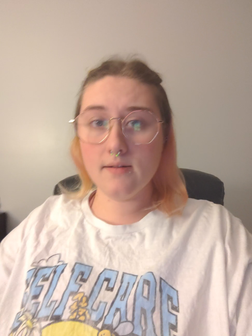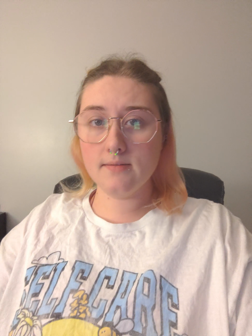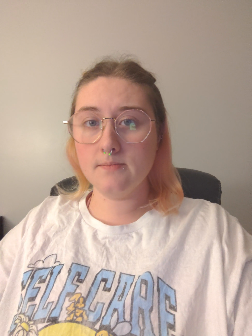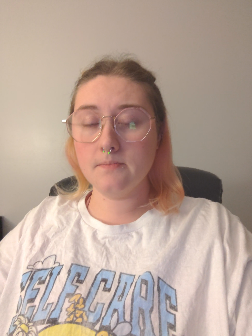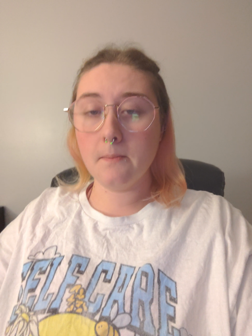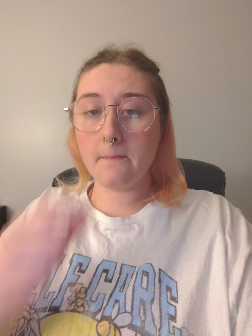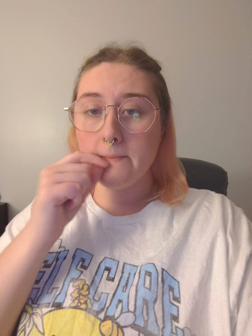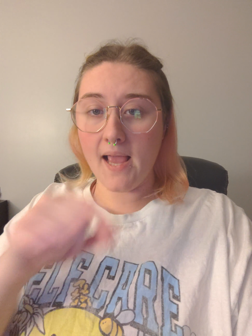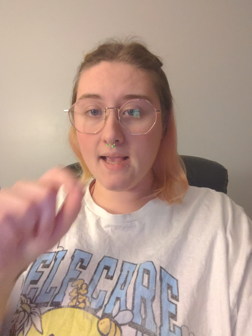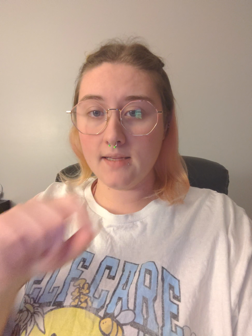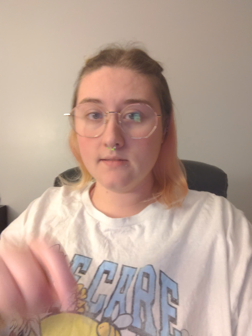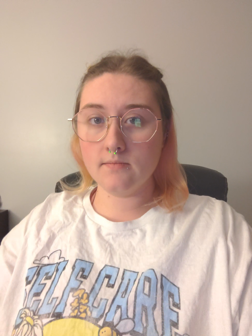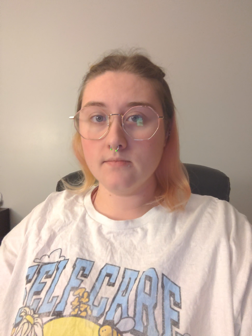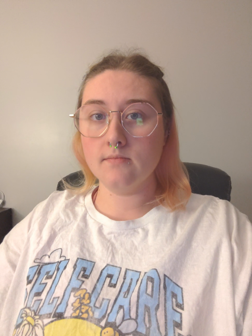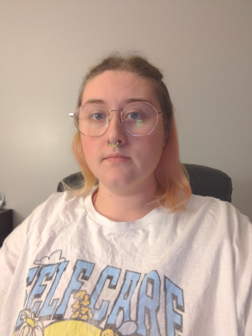pen